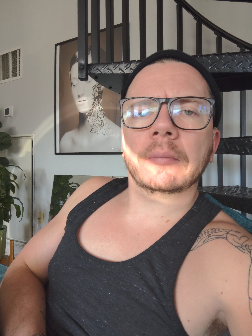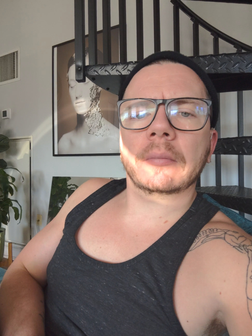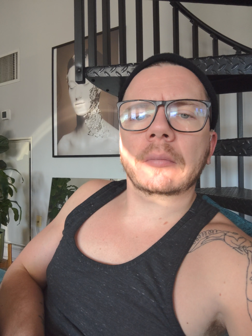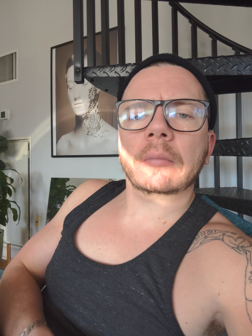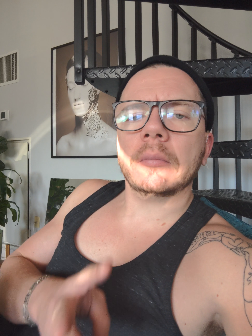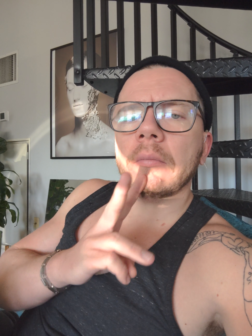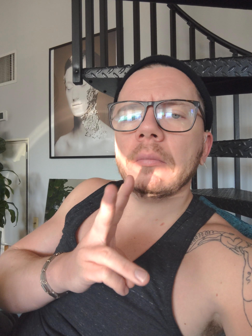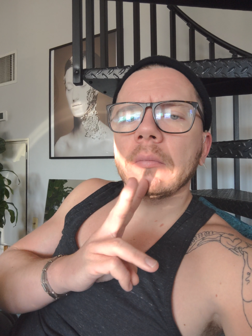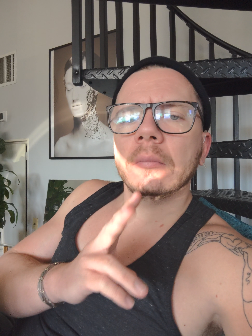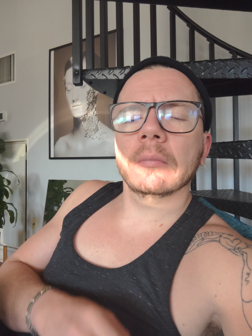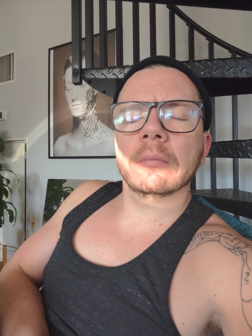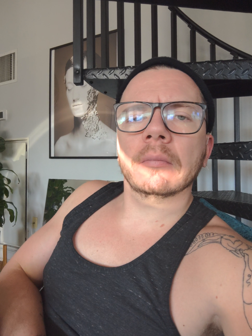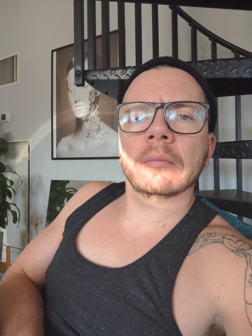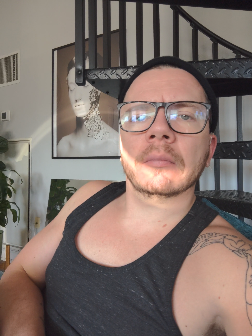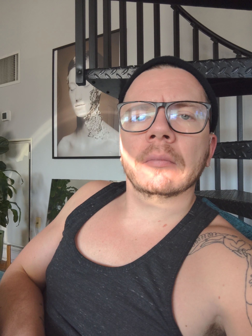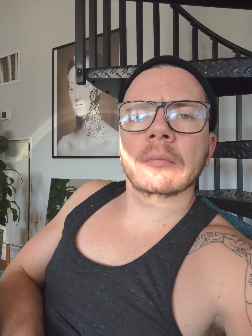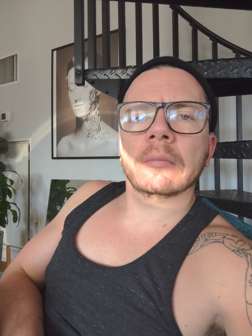water